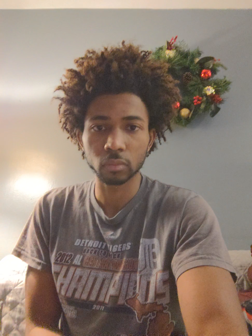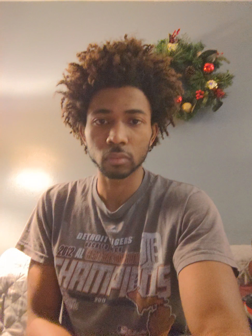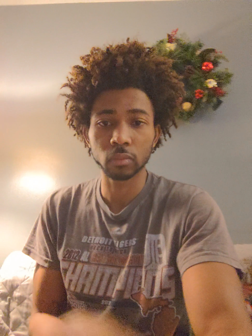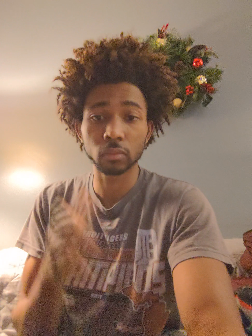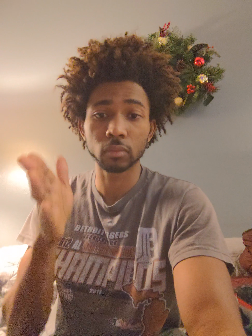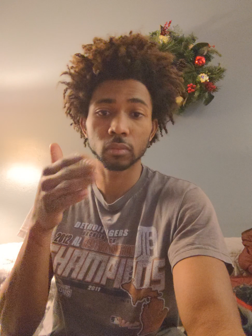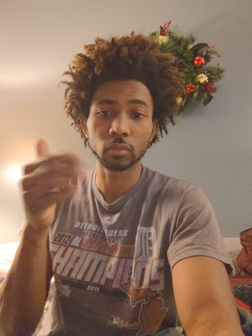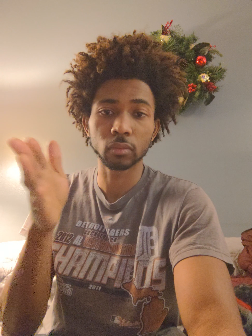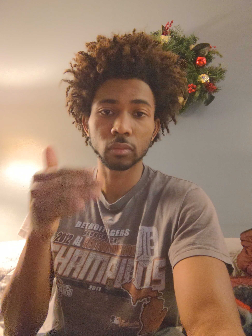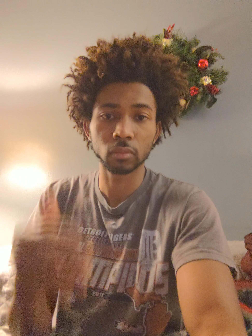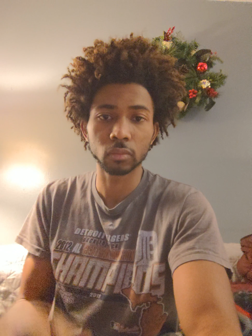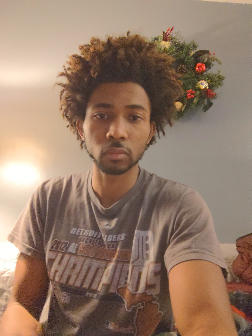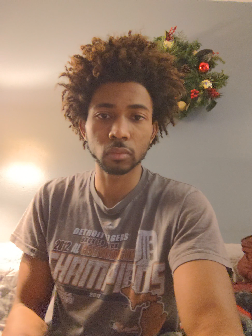flag